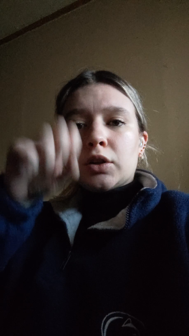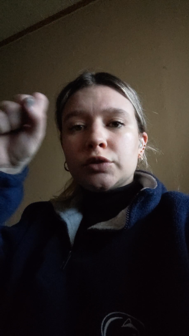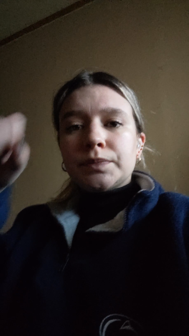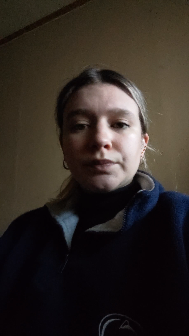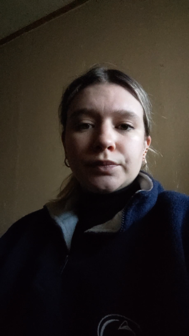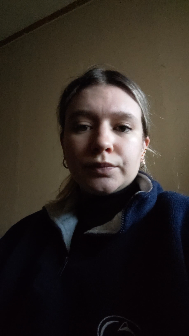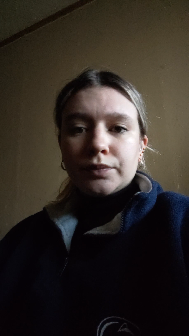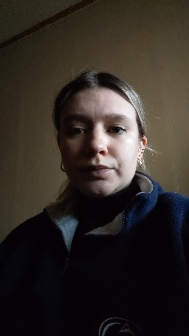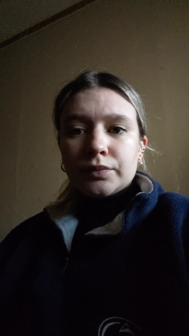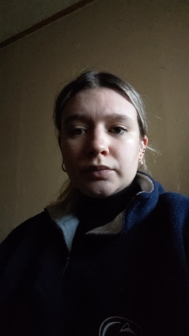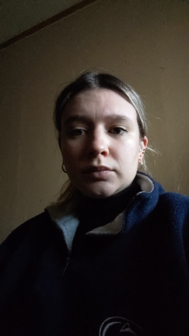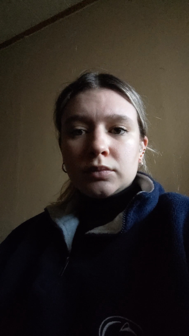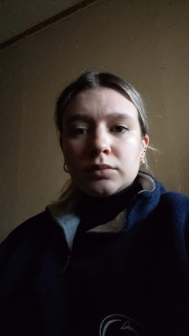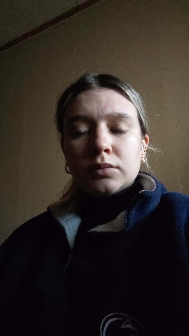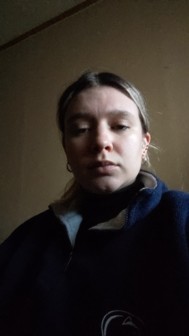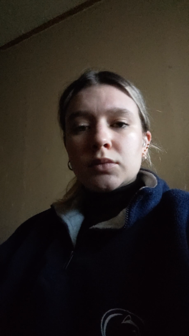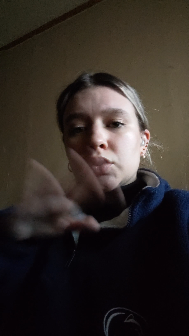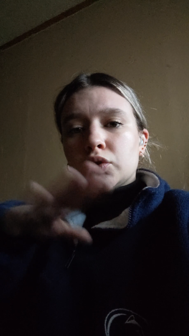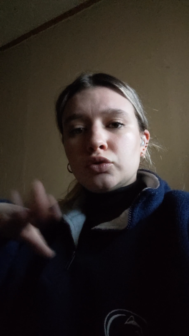children